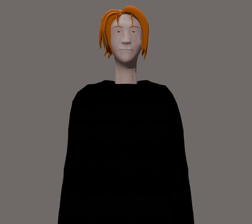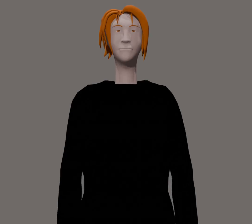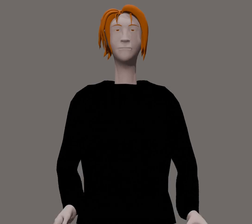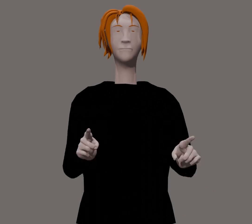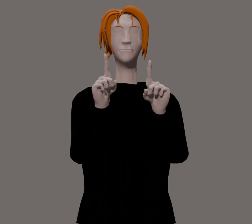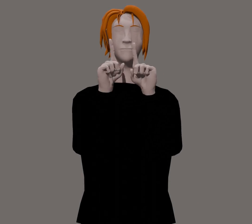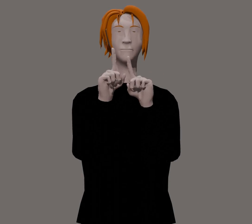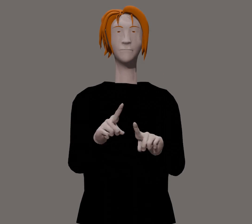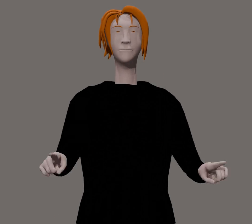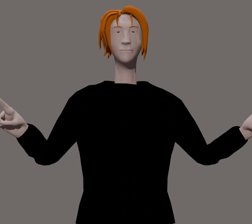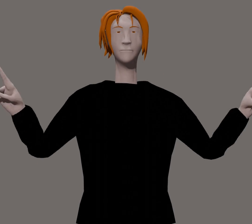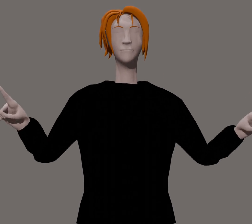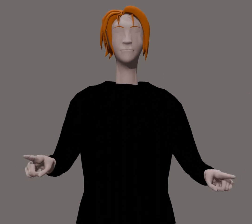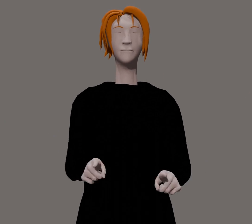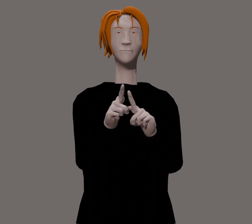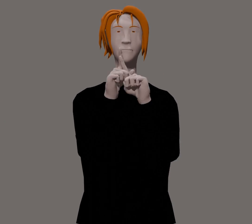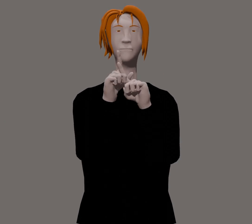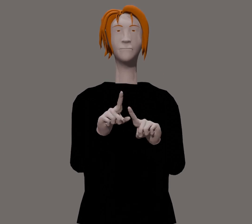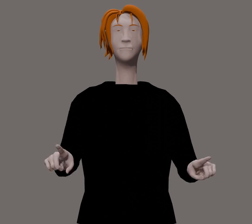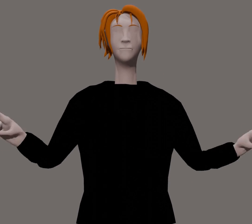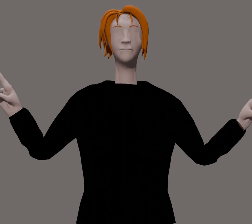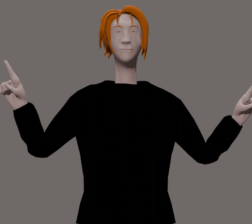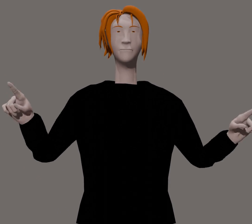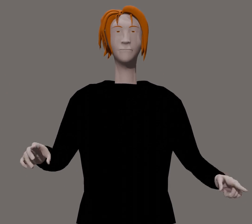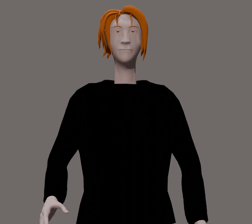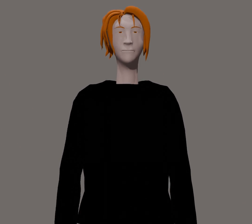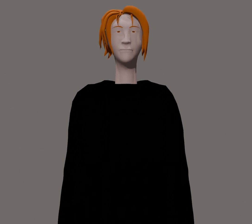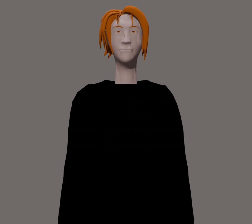Conduct Music